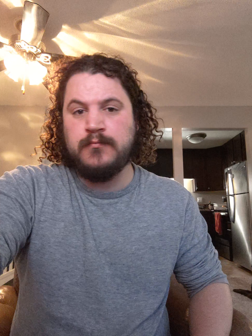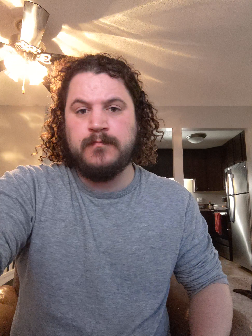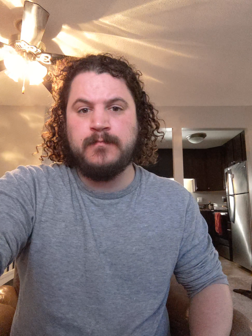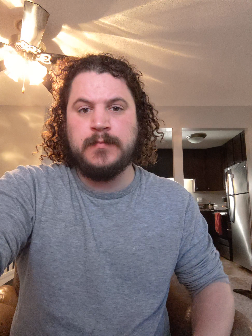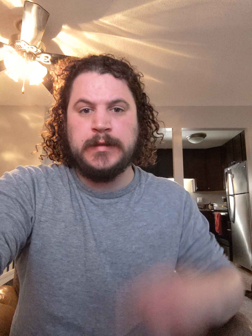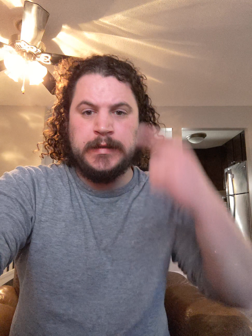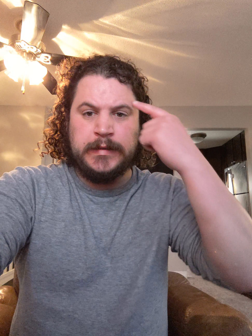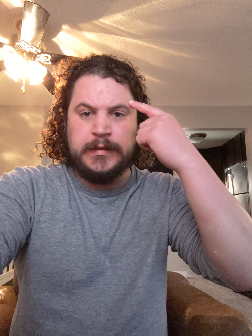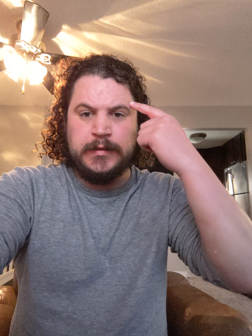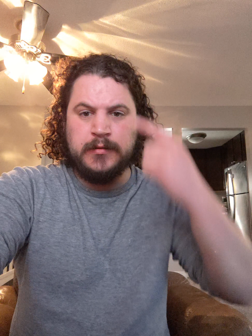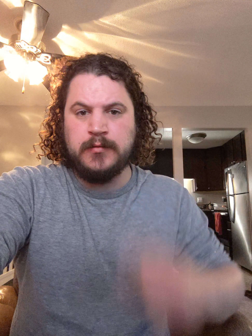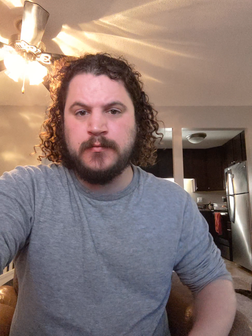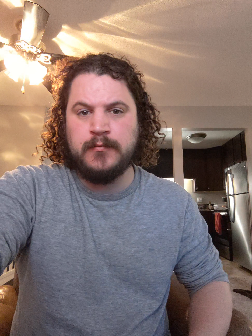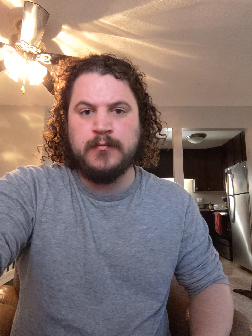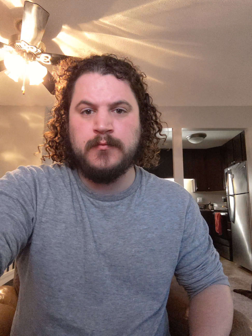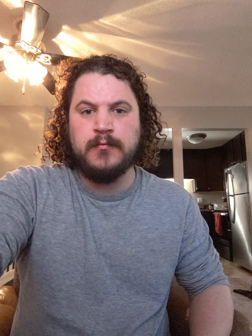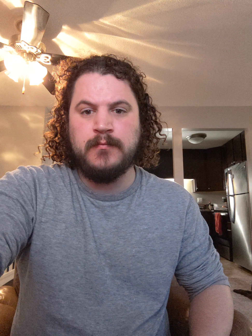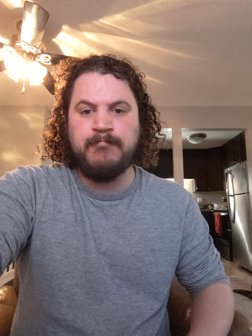think